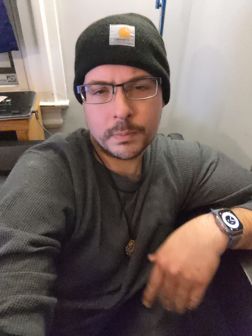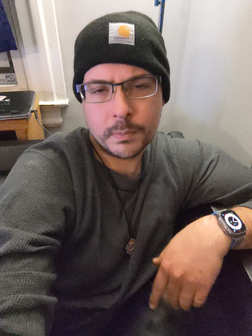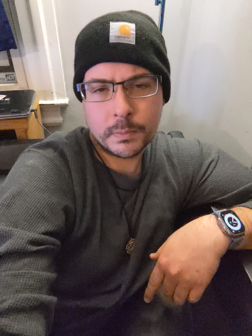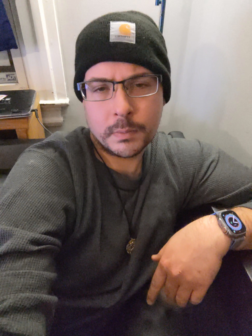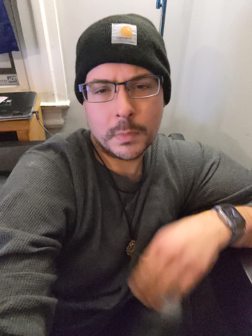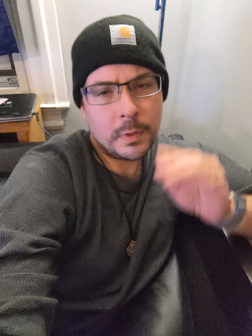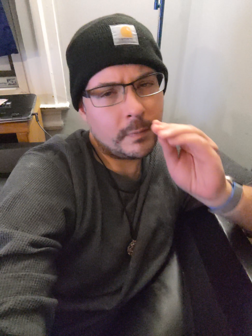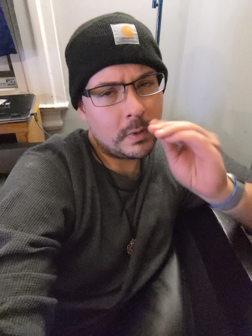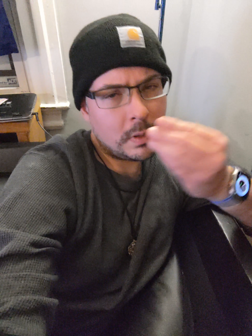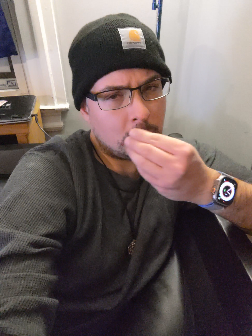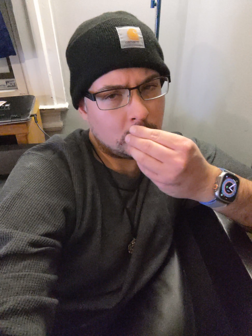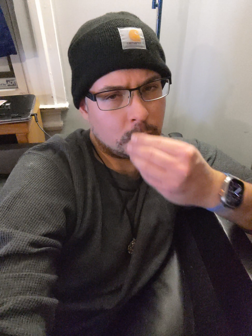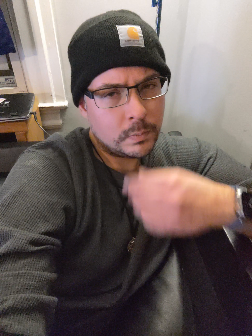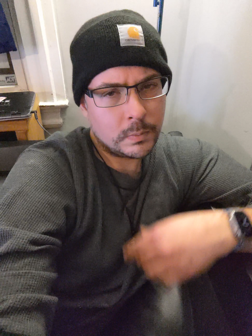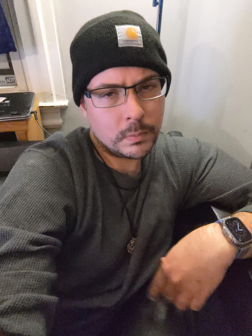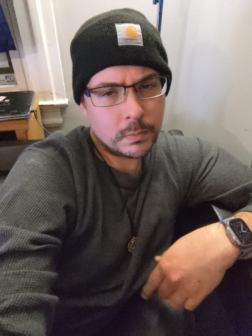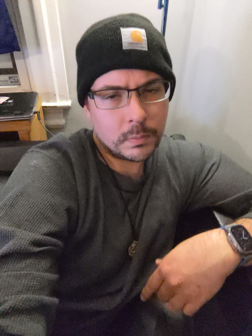flower